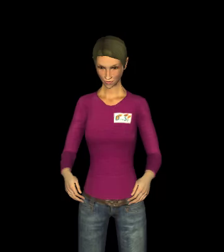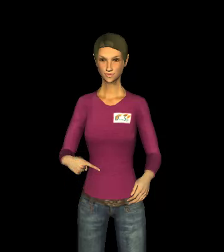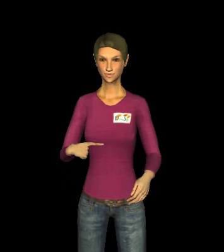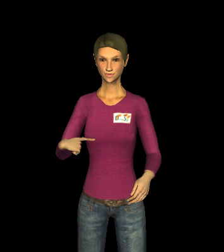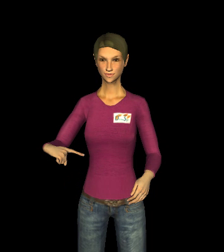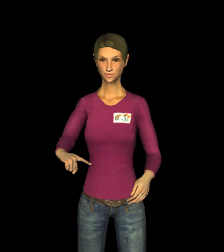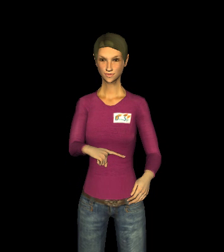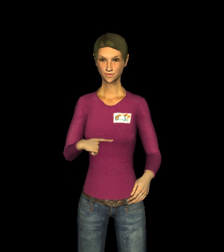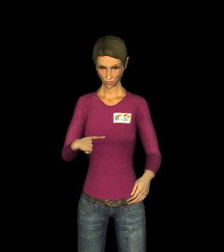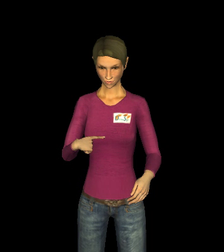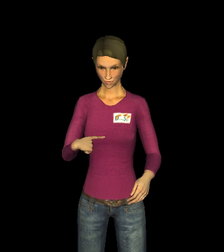نحن